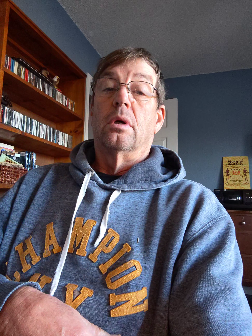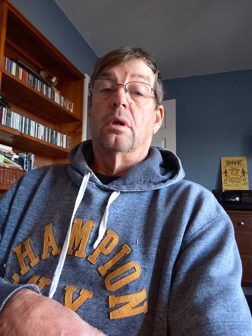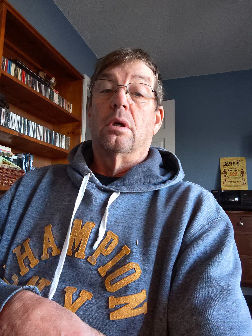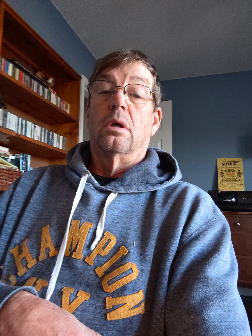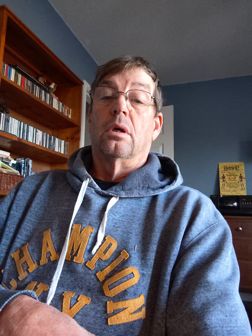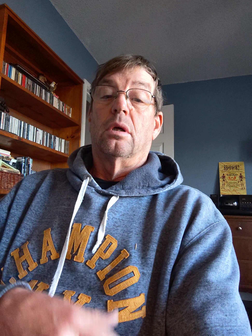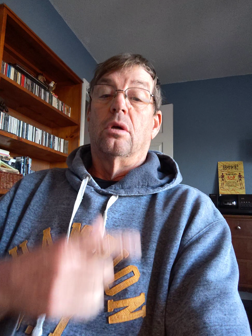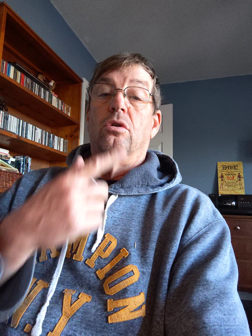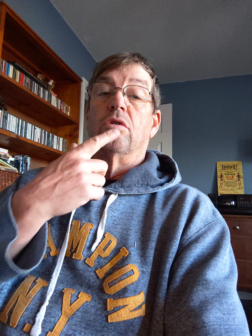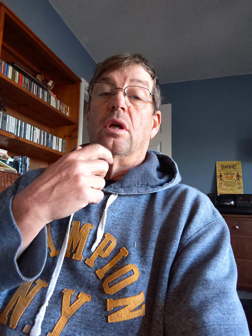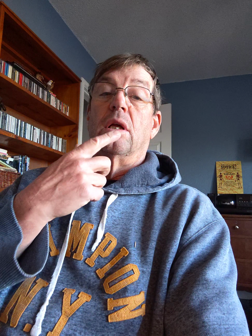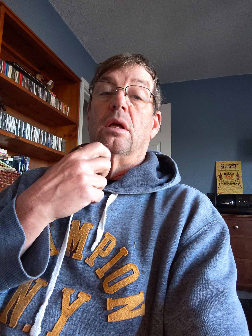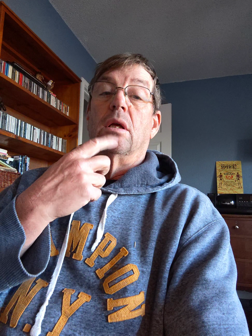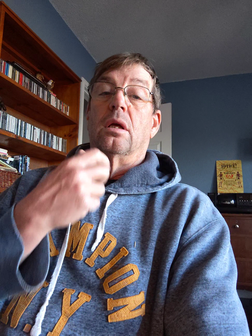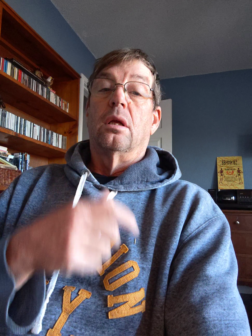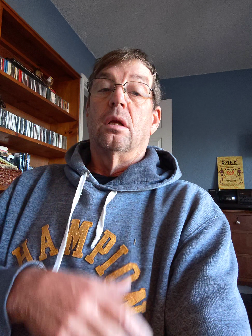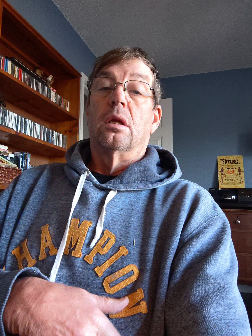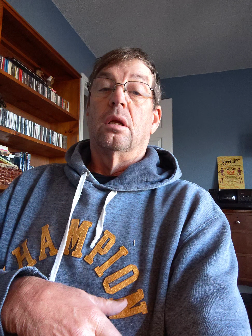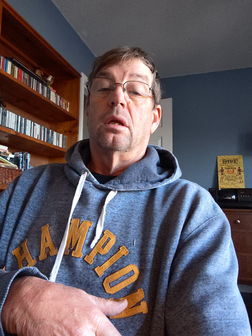red